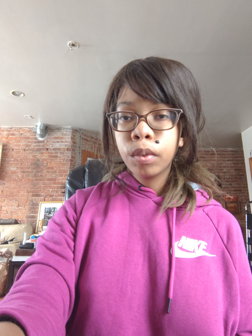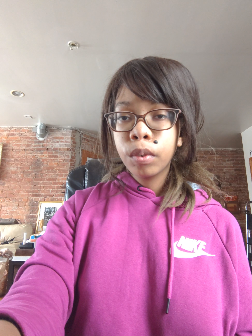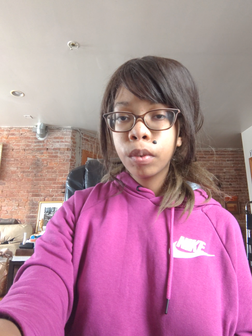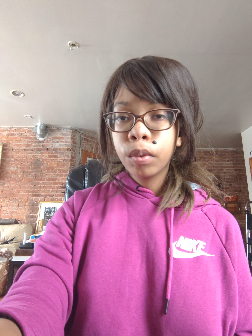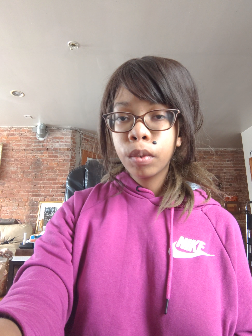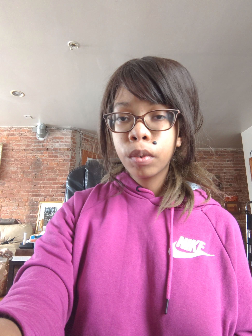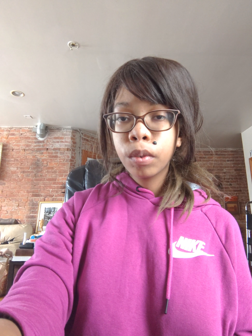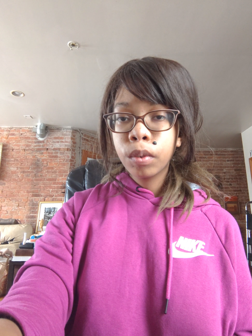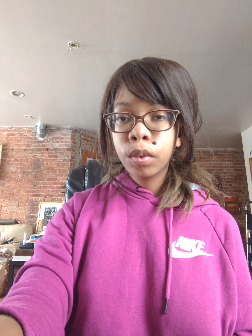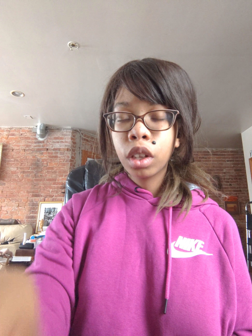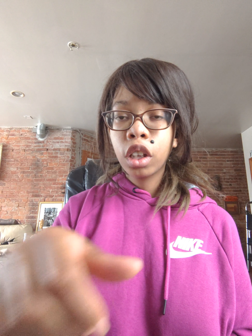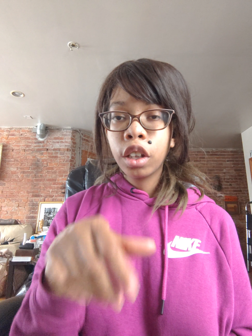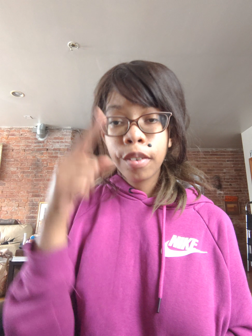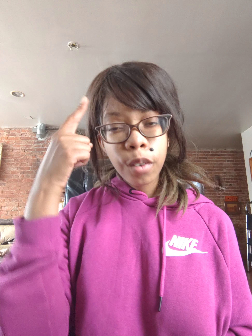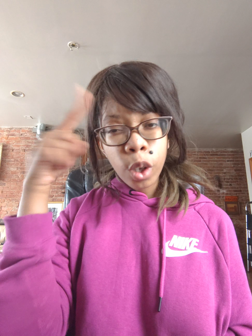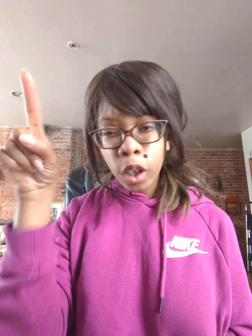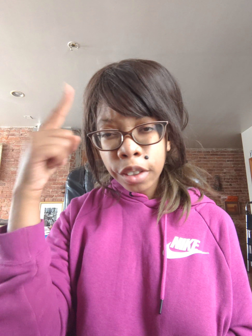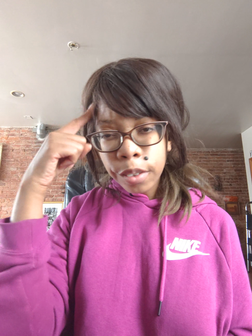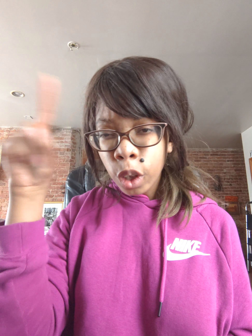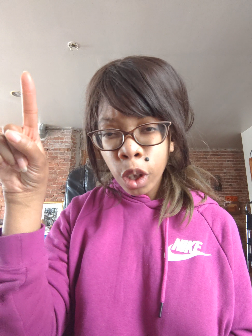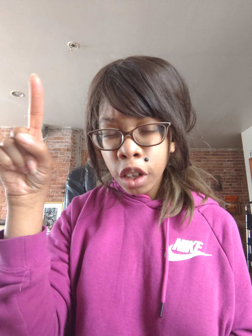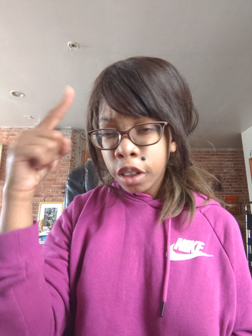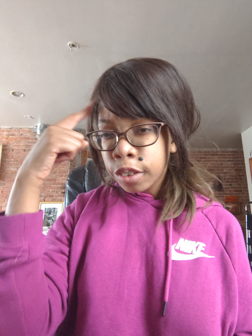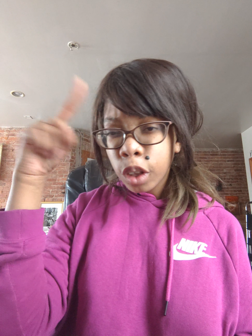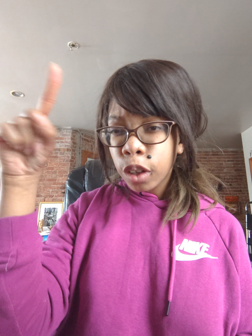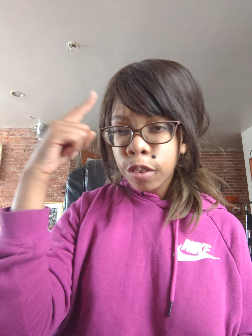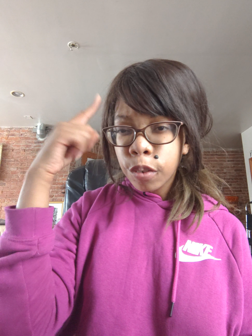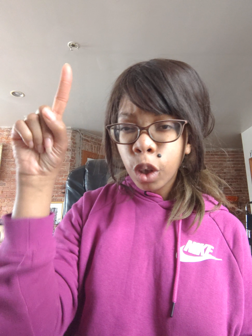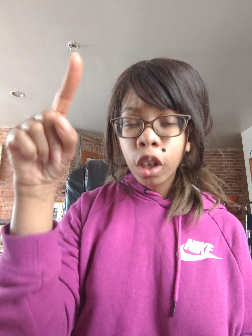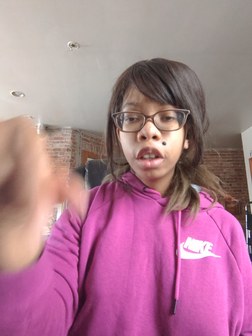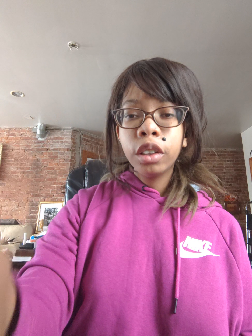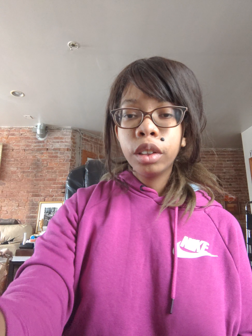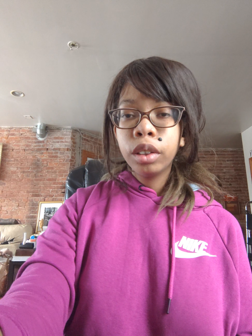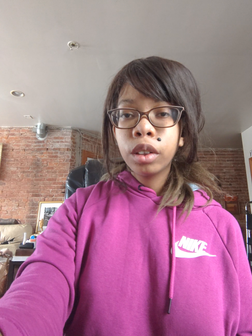for